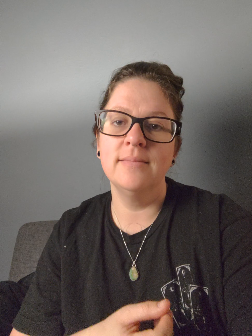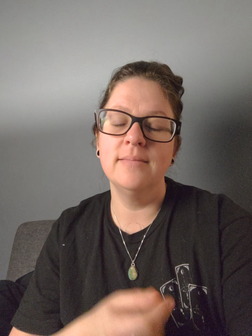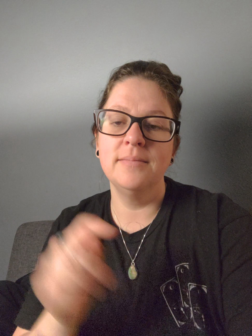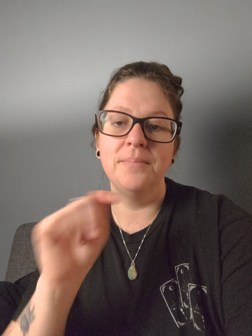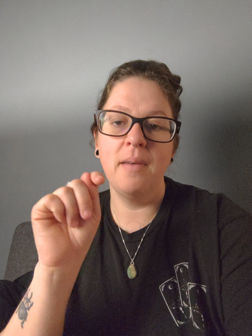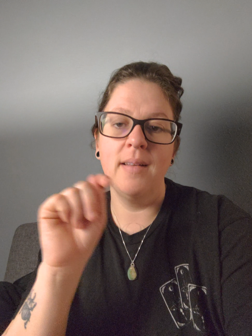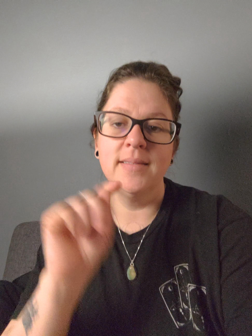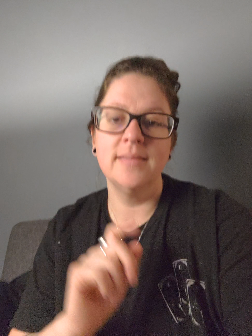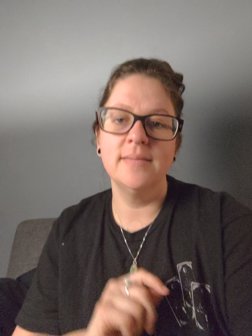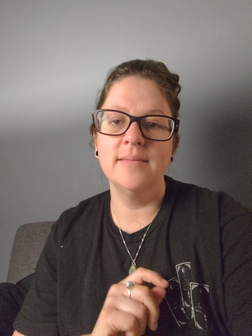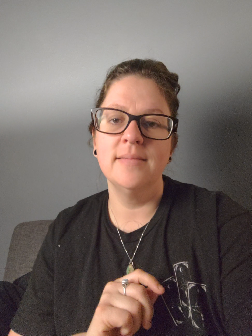potty